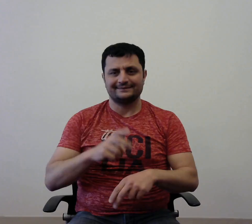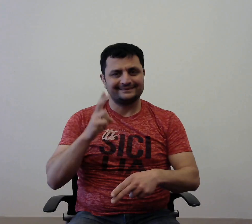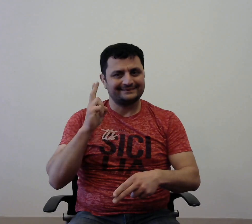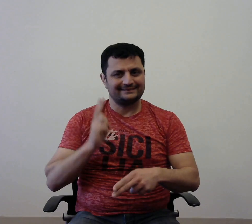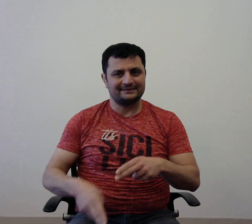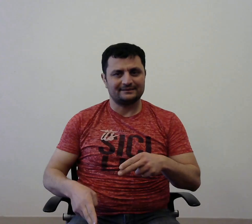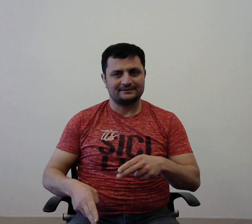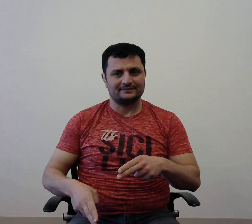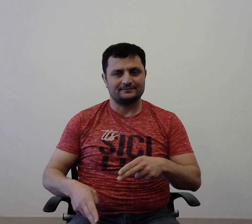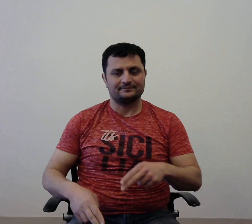bitmək